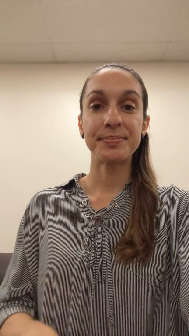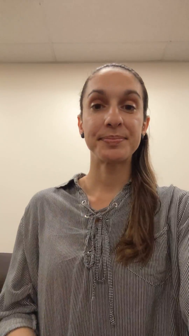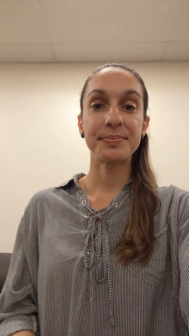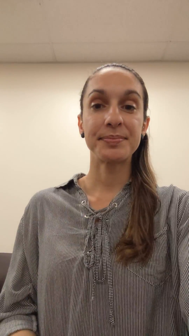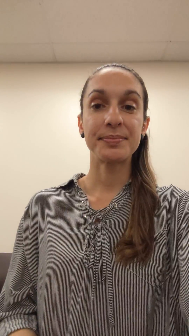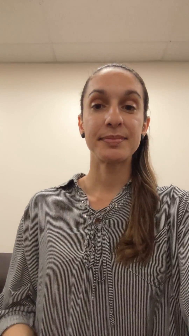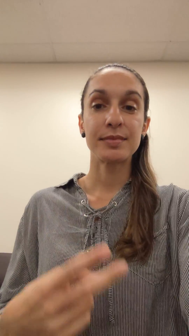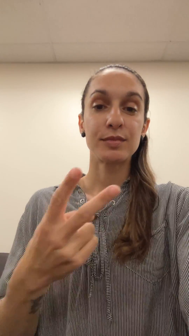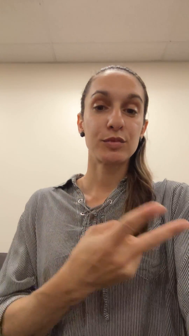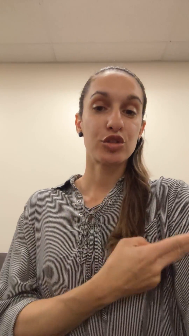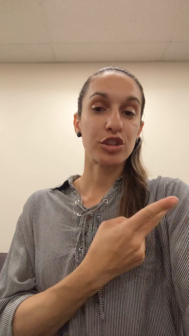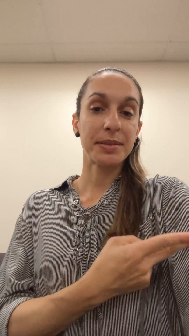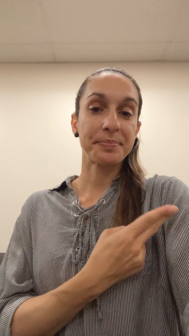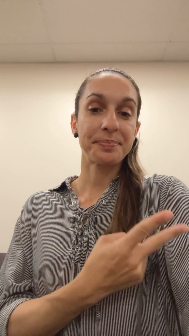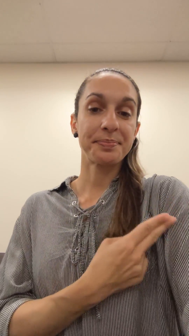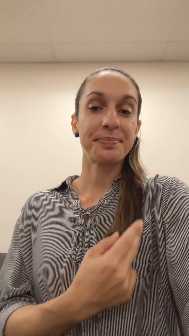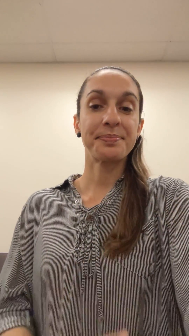sheep